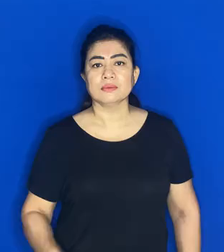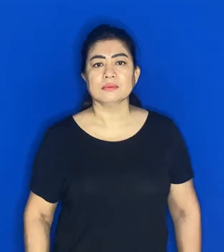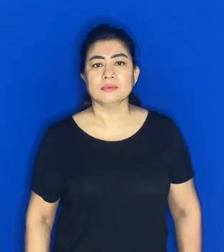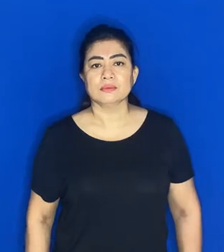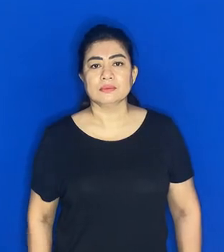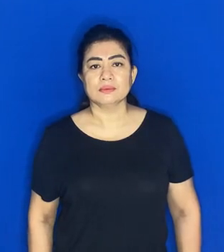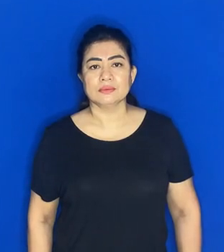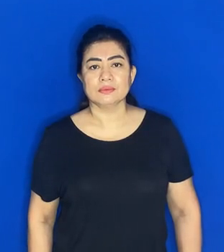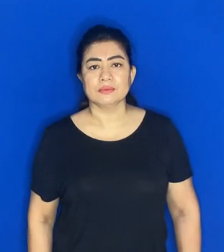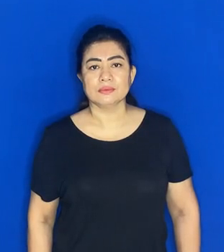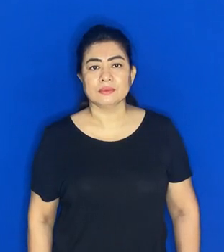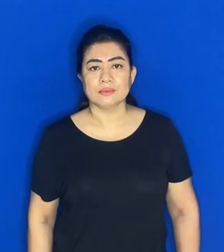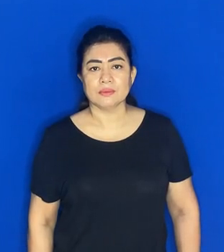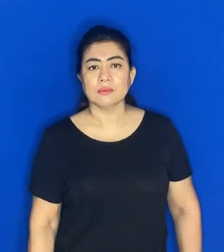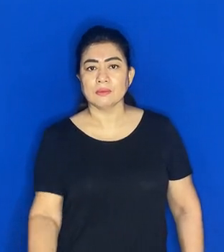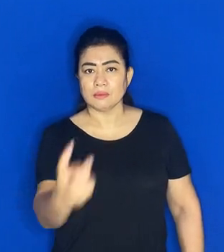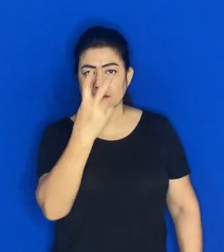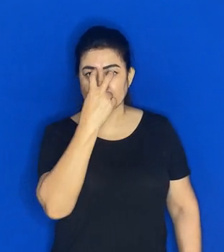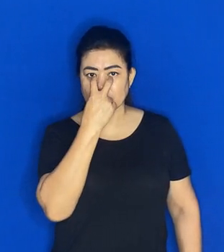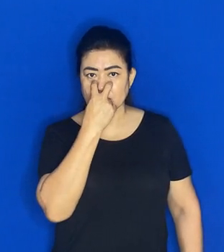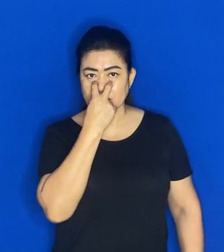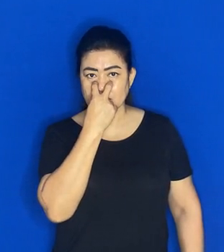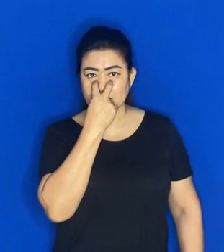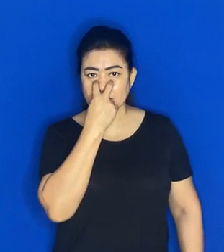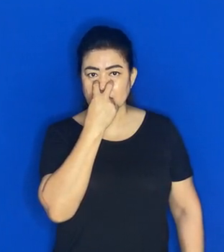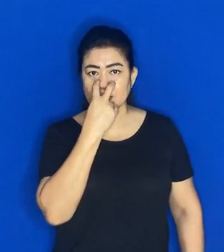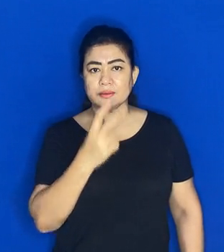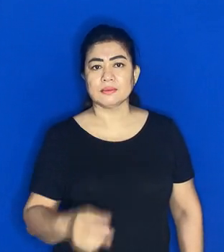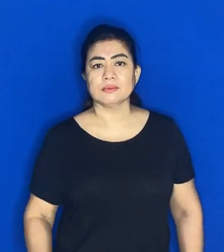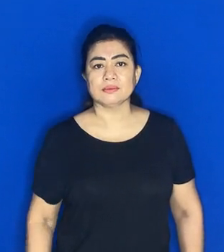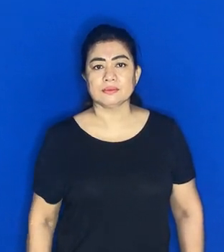blind